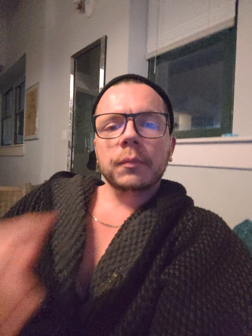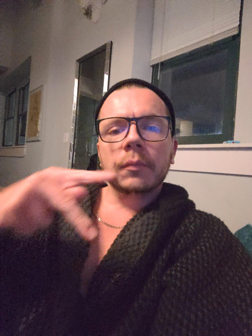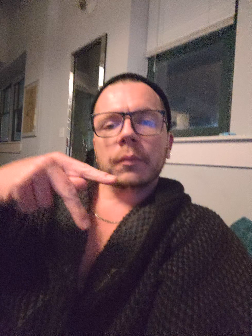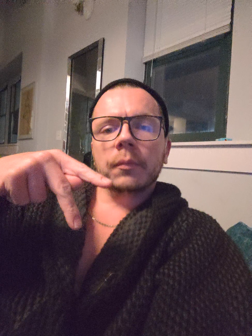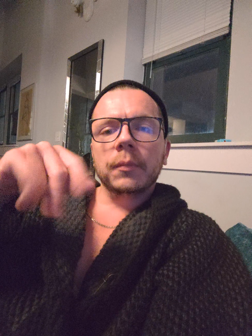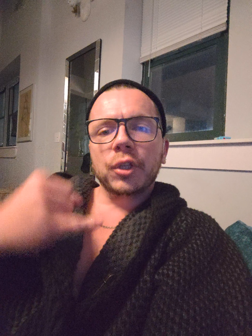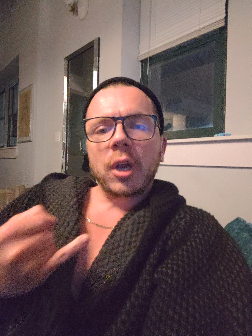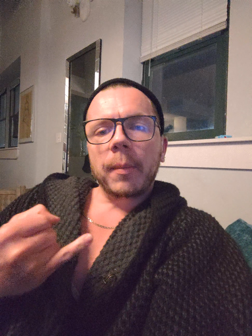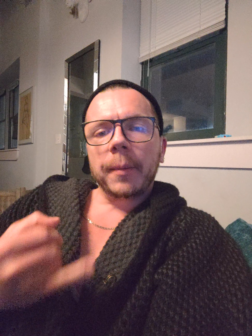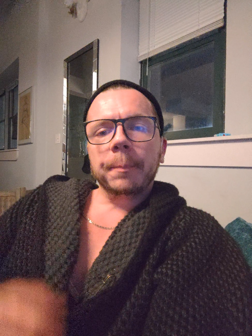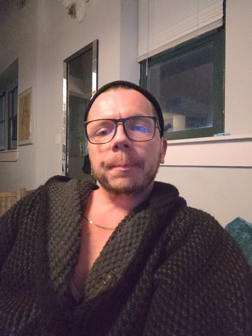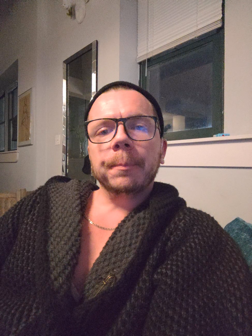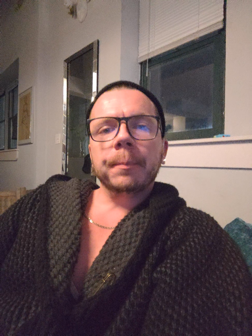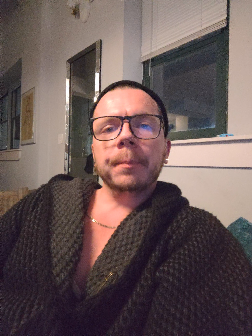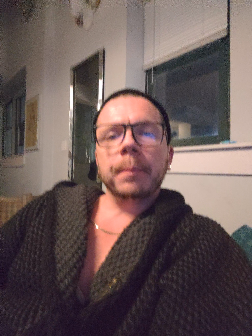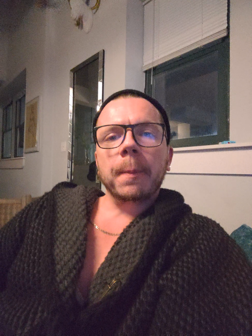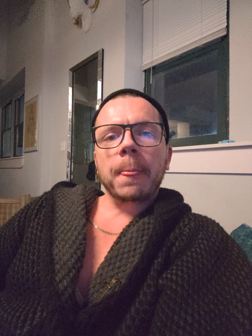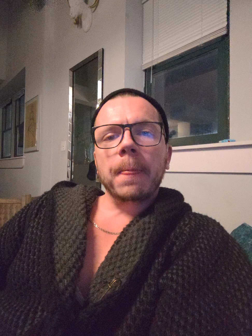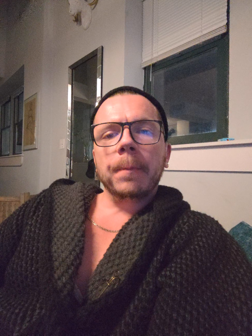pajamas